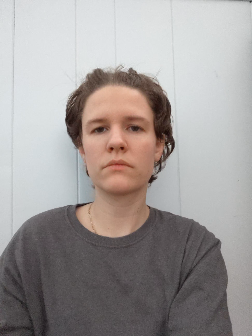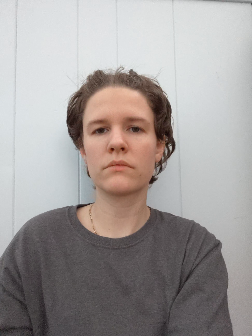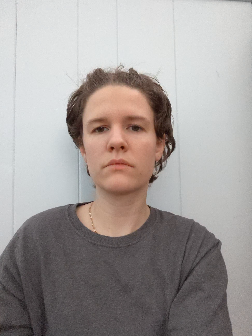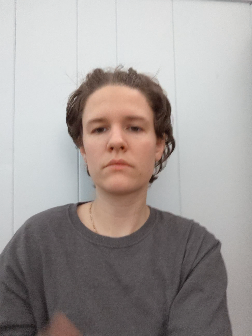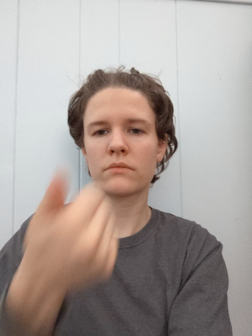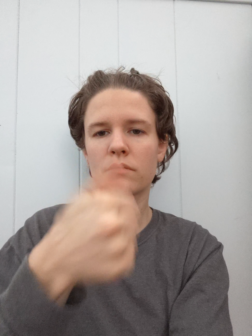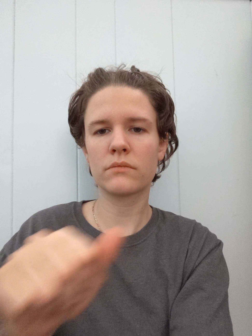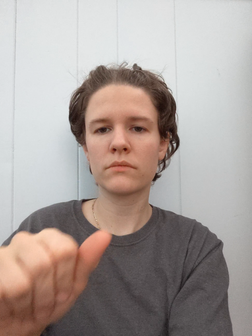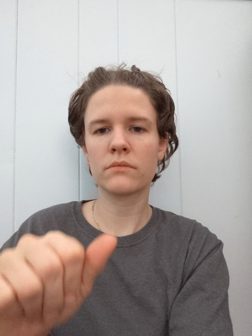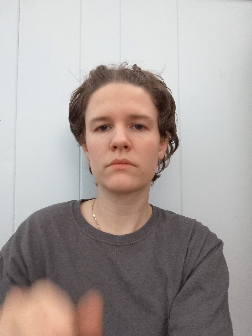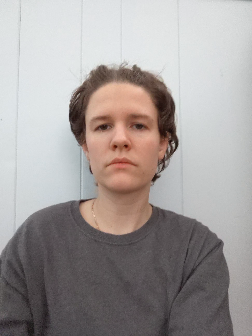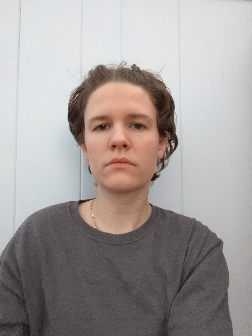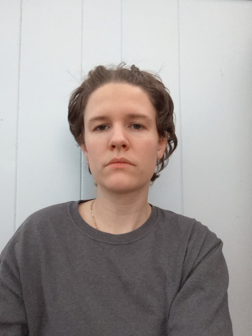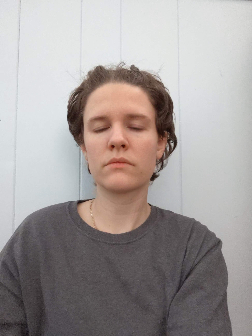any